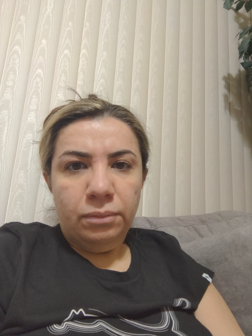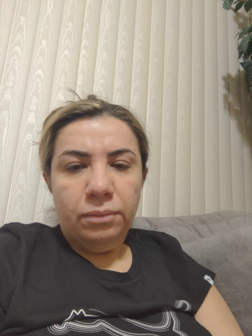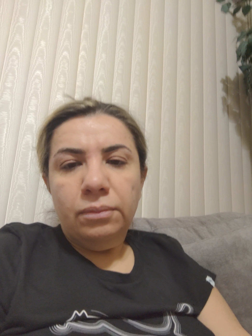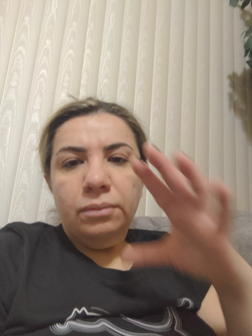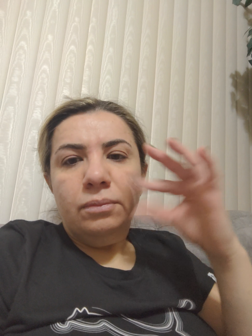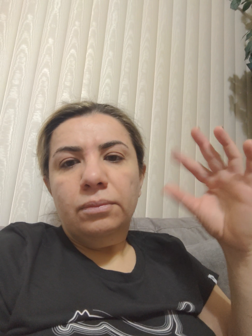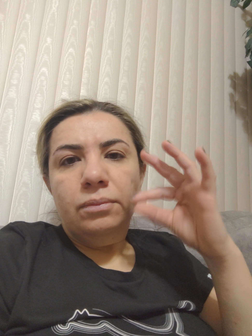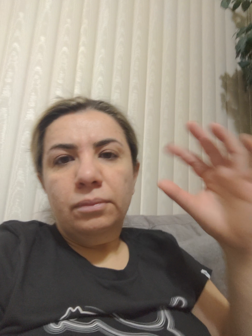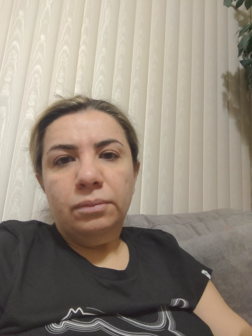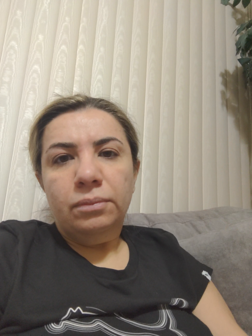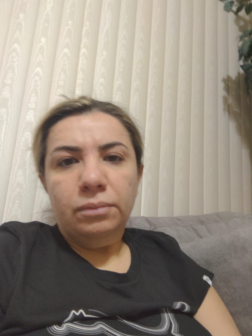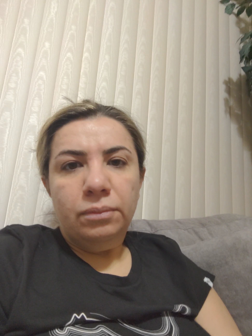cat